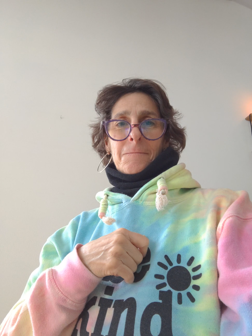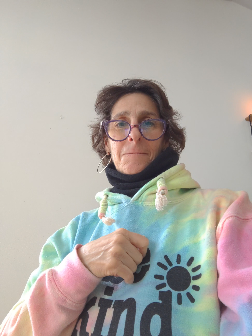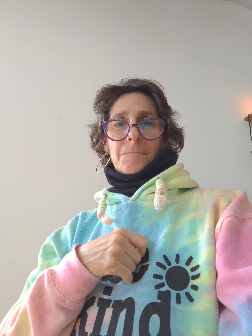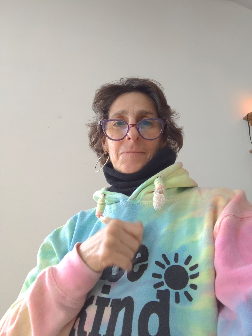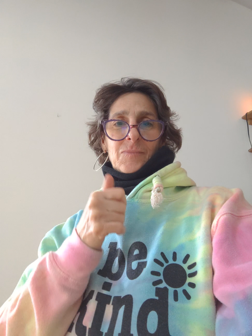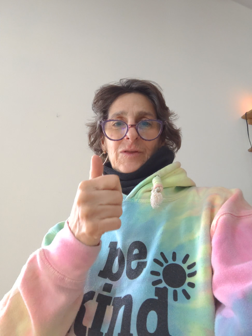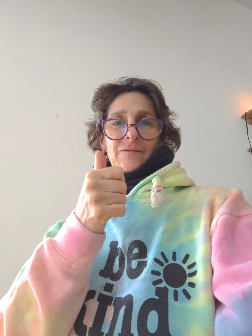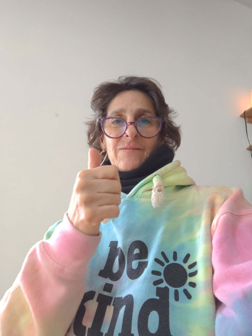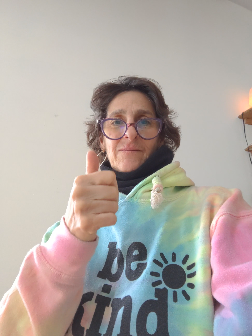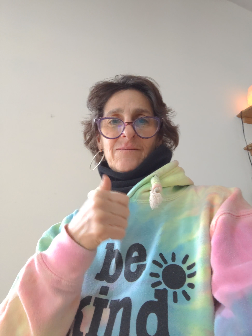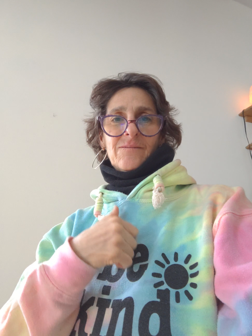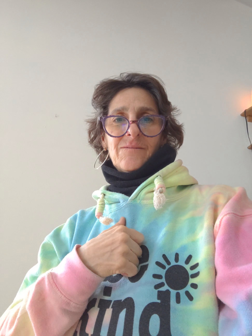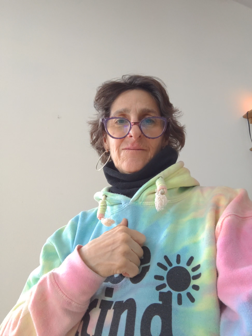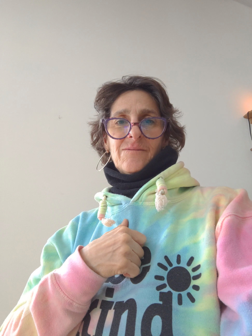yourself